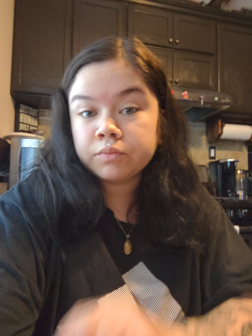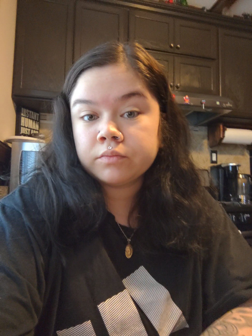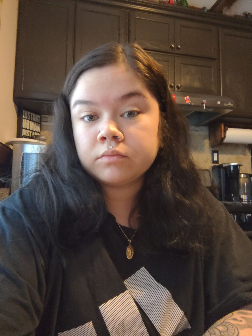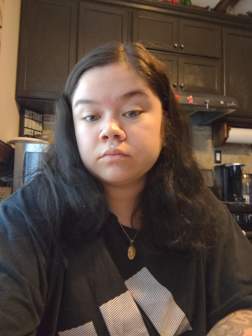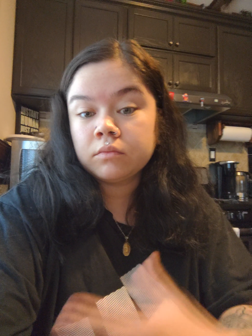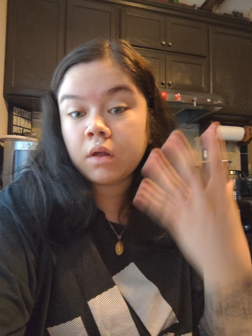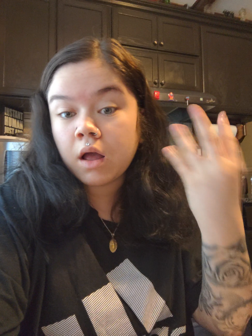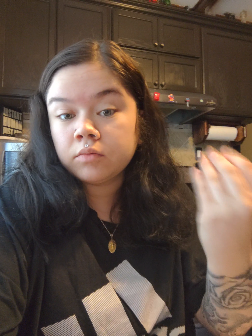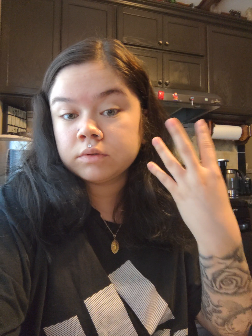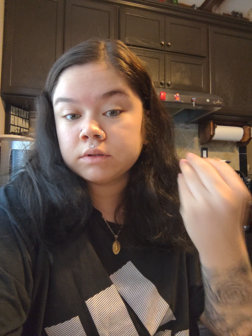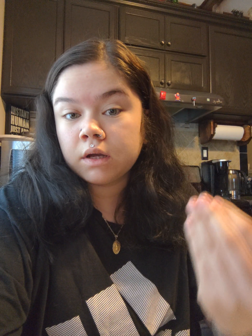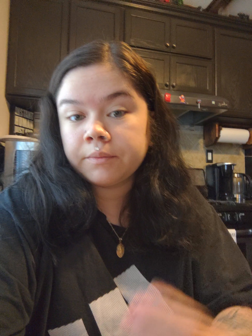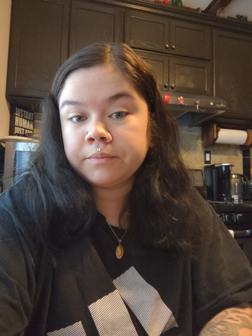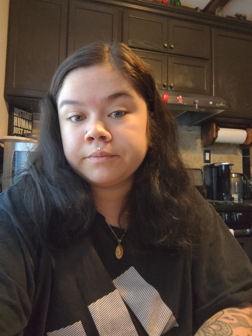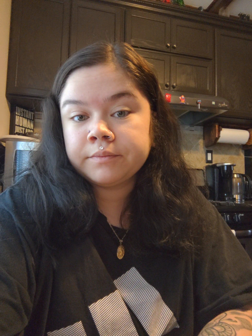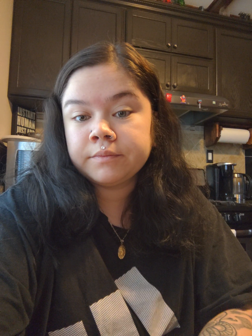outside